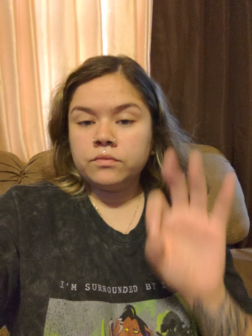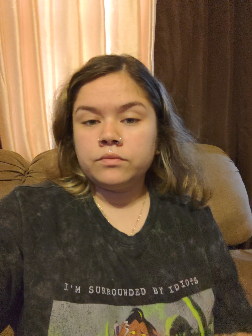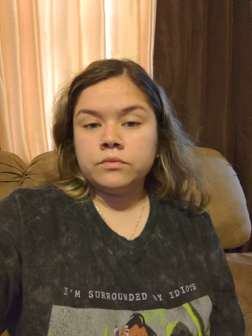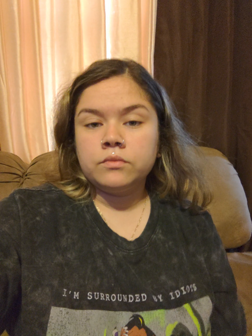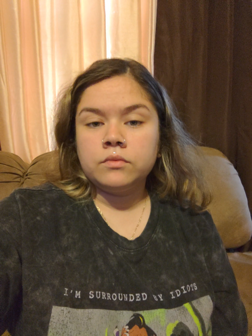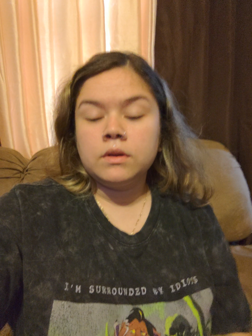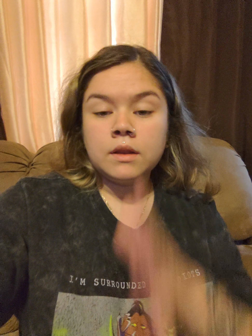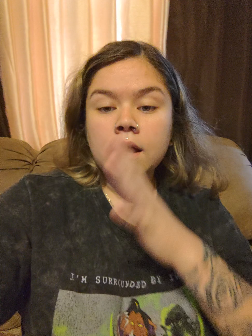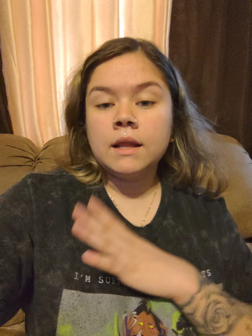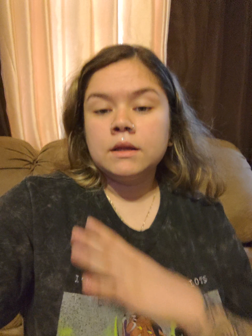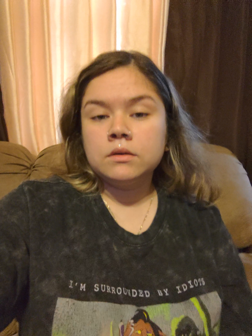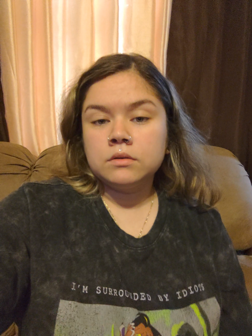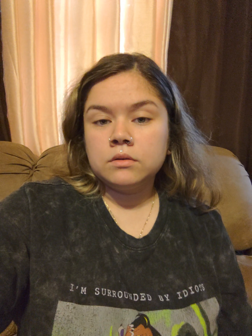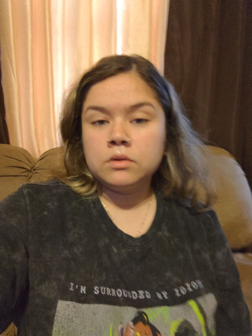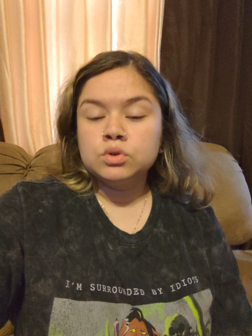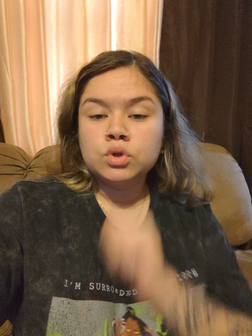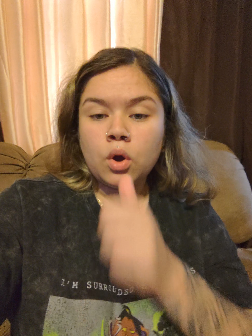lady